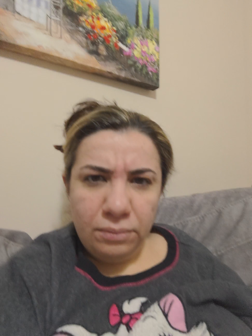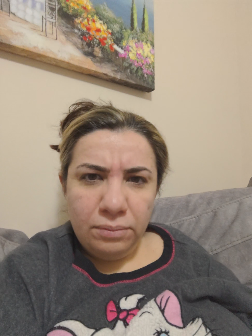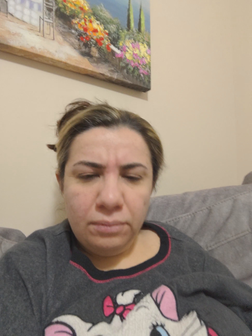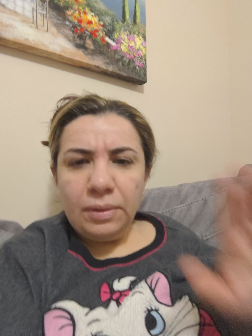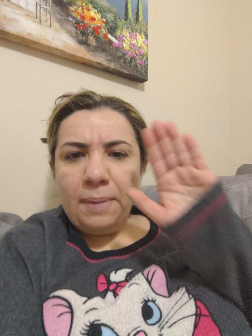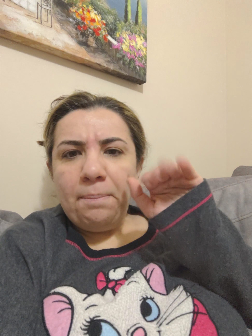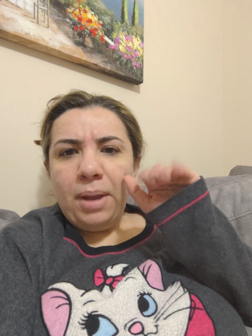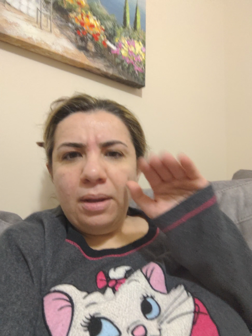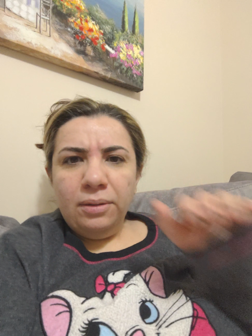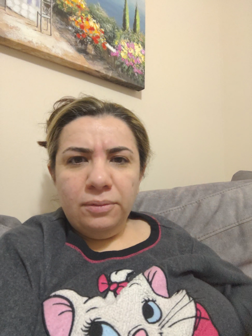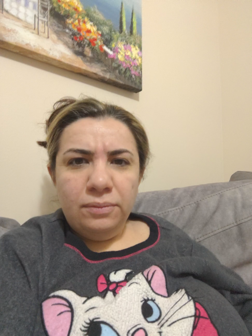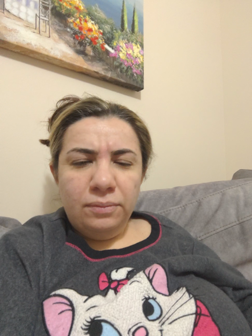bye